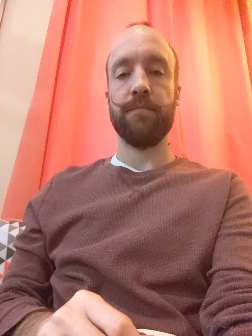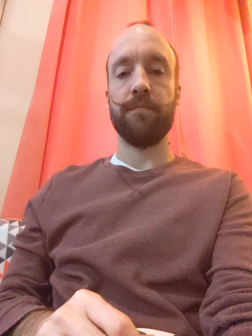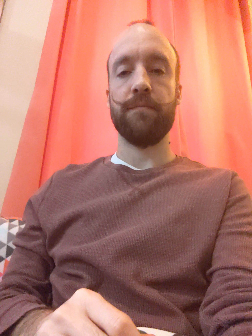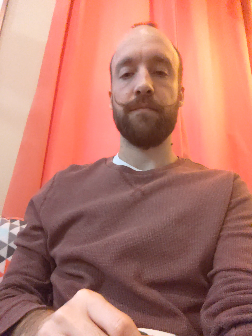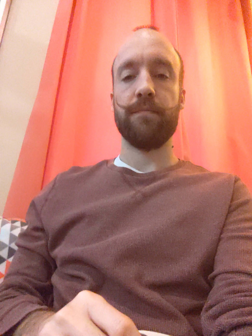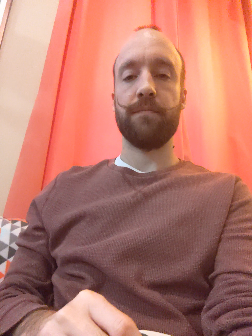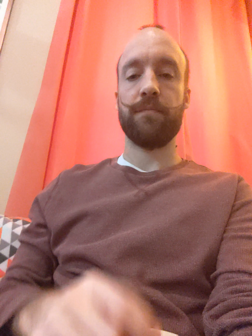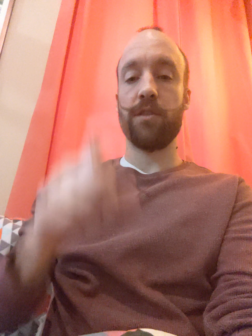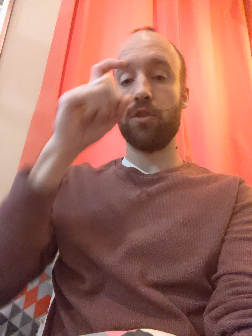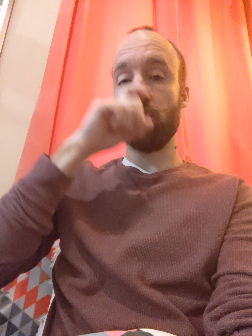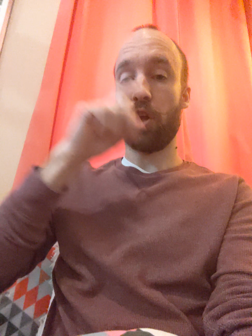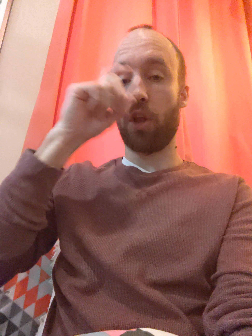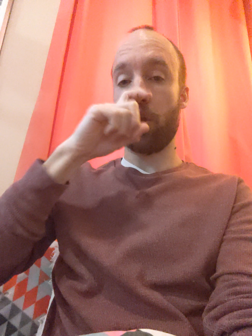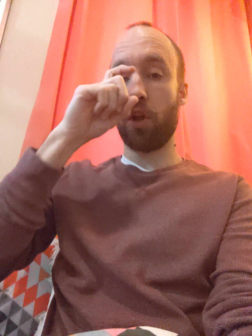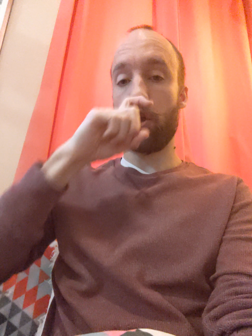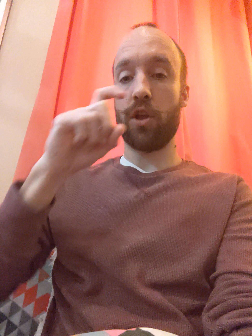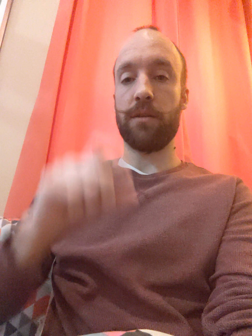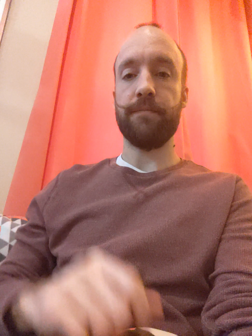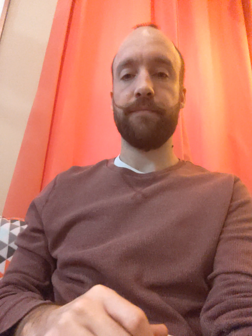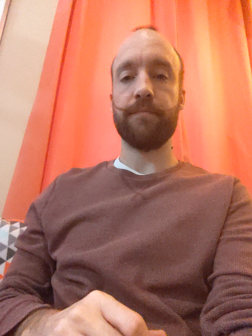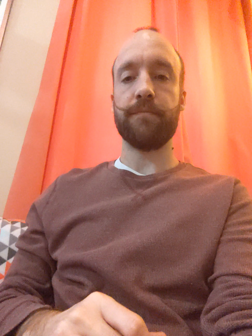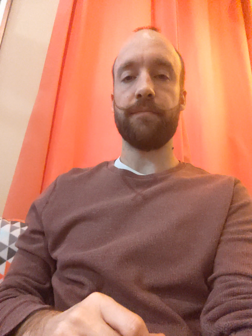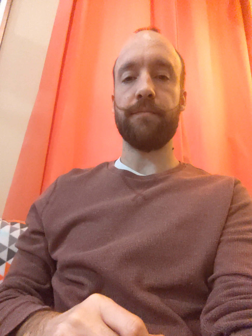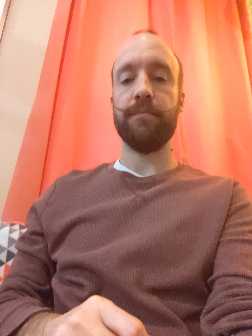doll